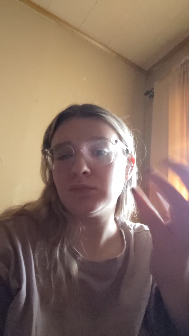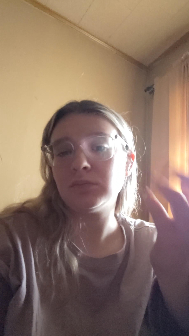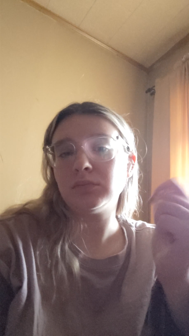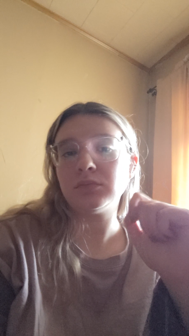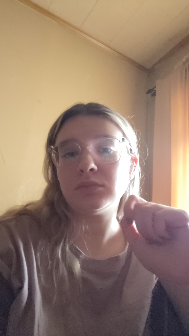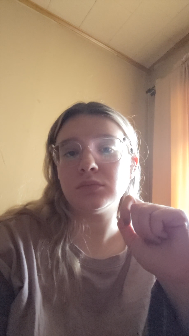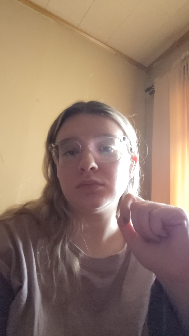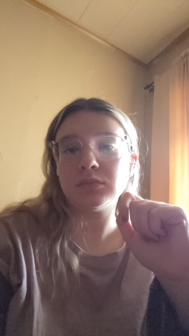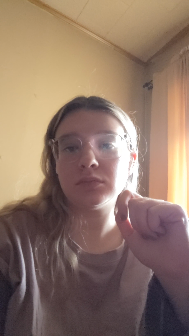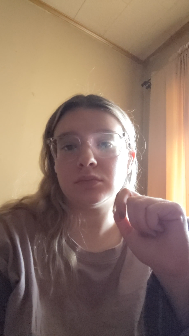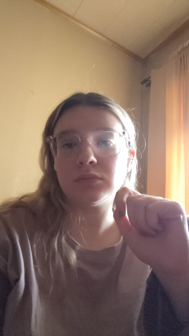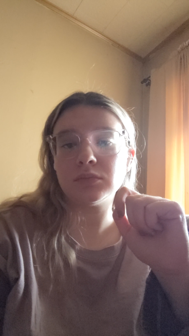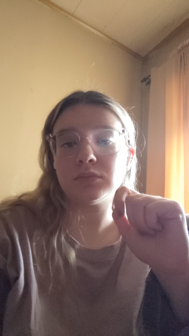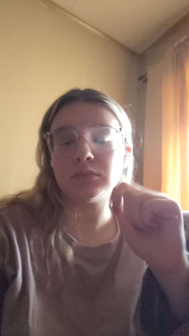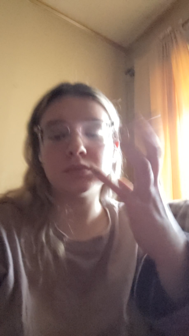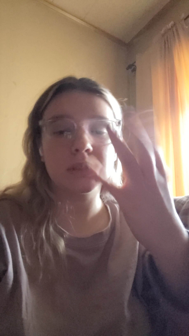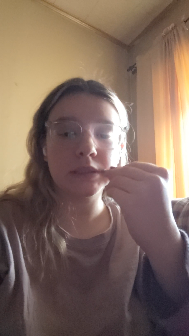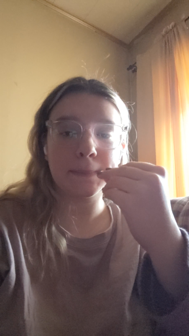asleep